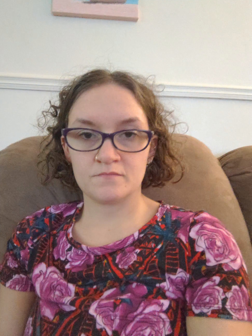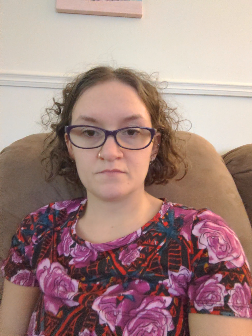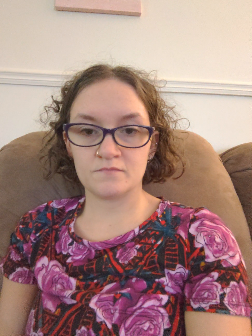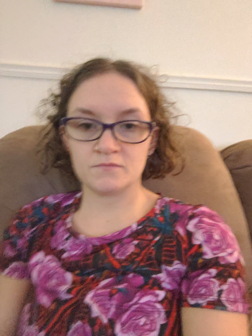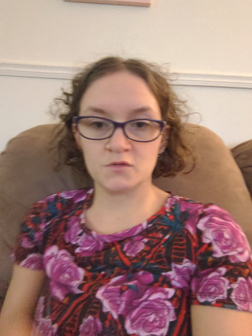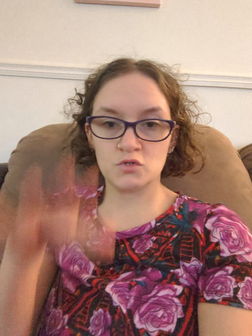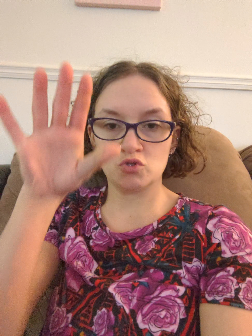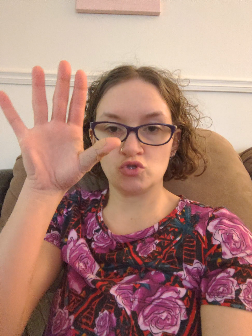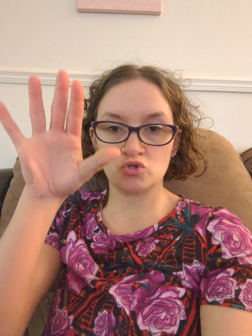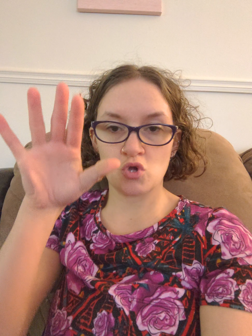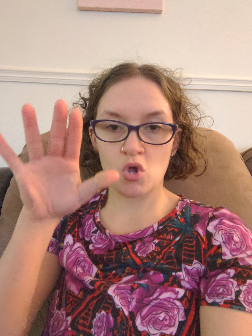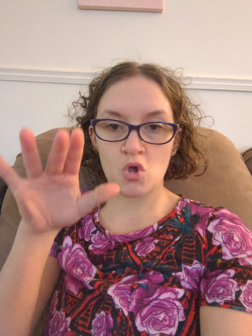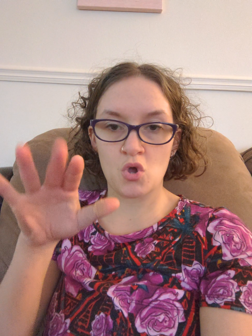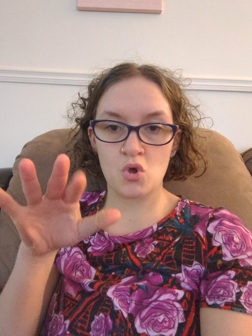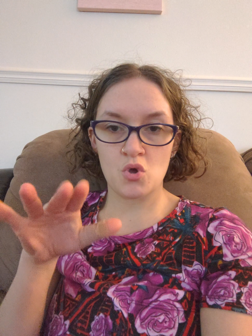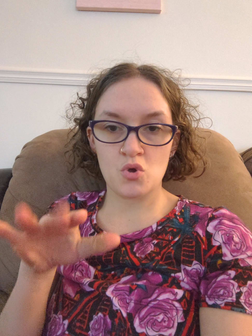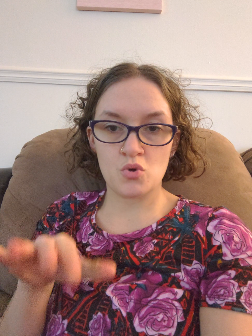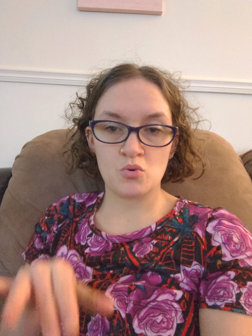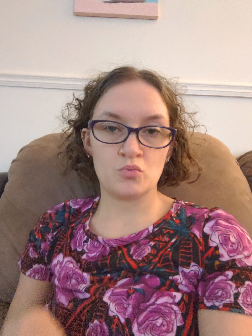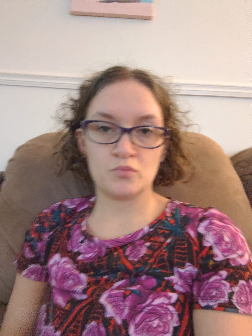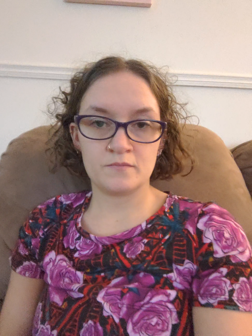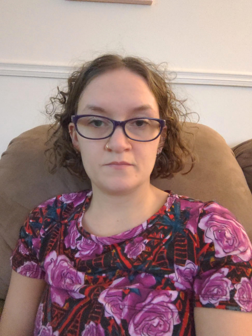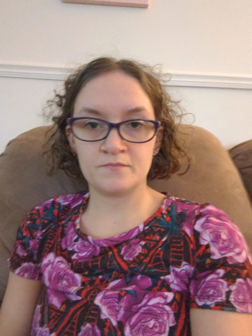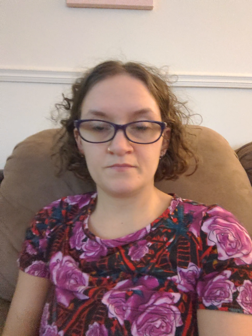snow